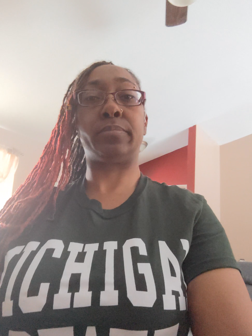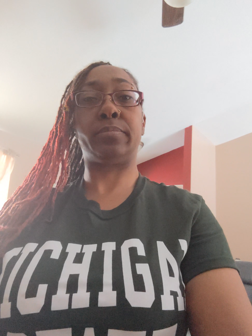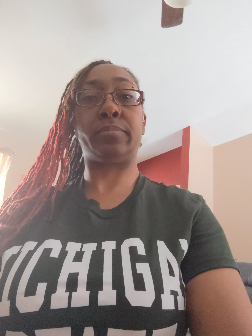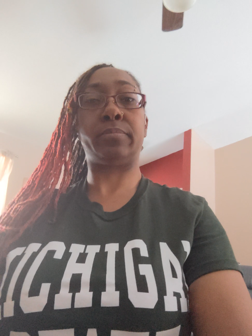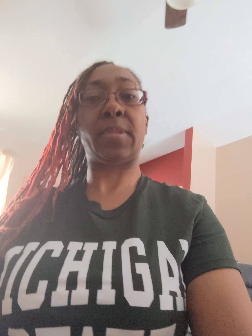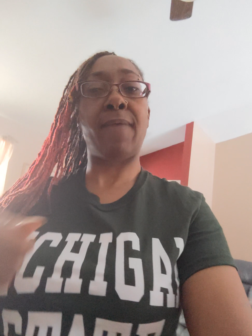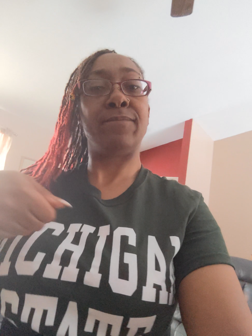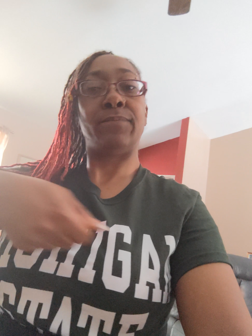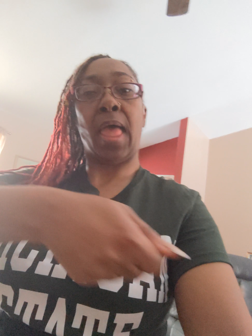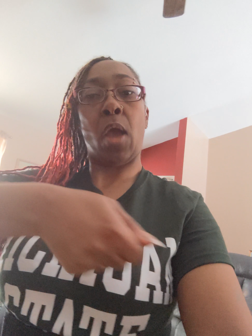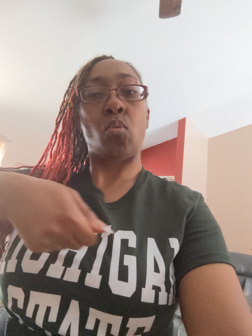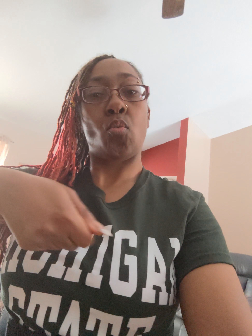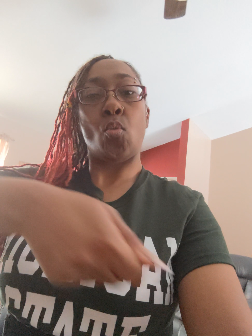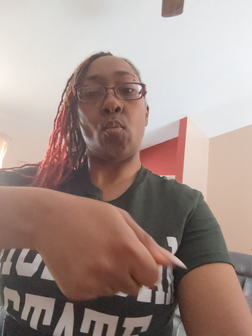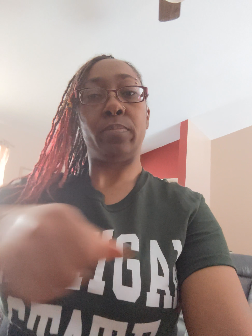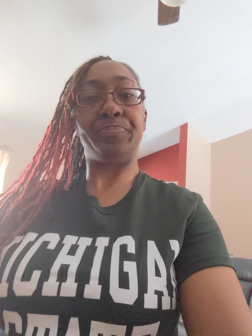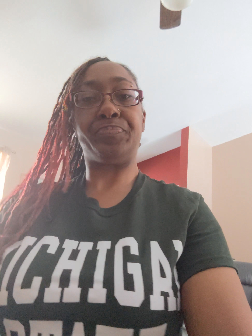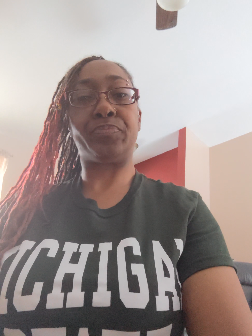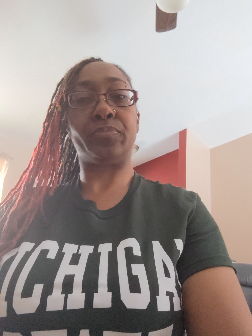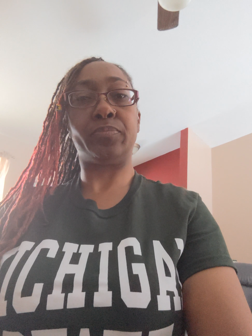vacuum